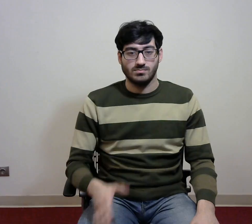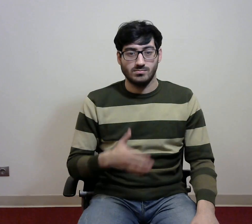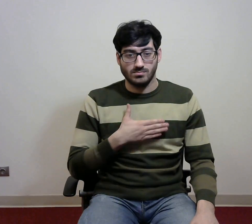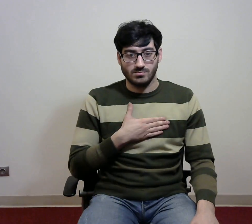mən